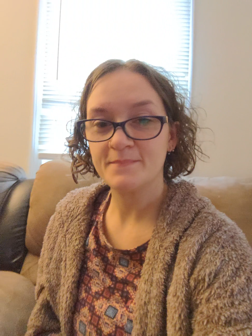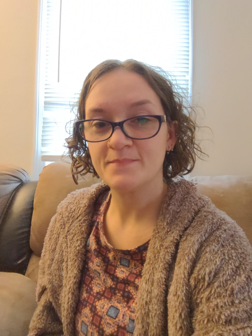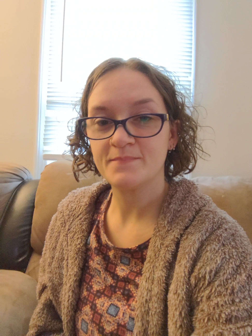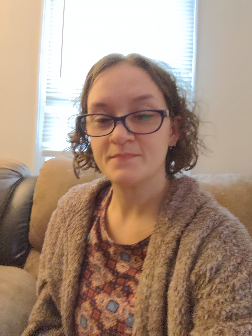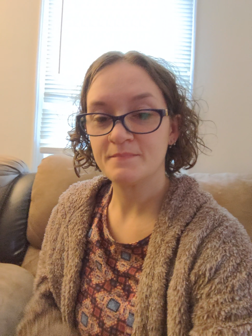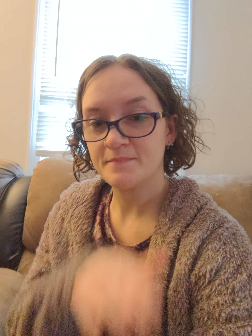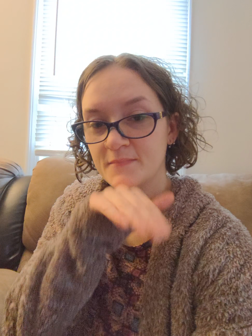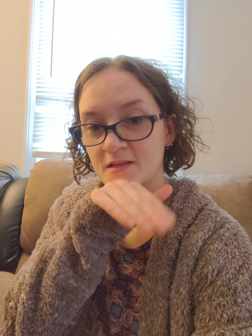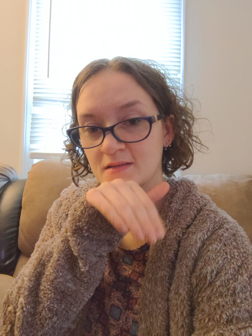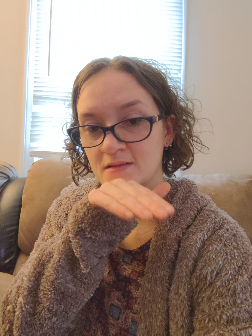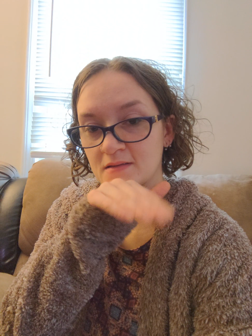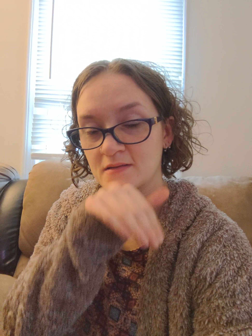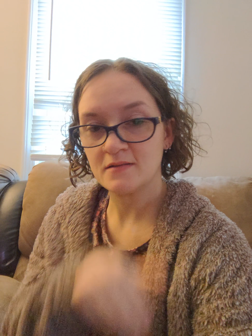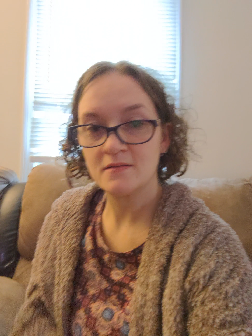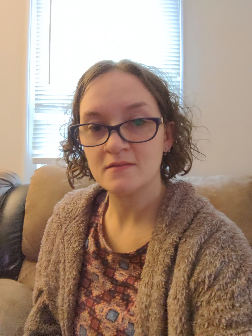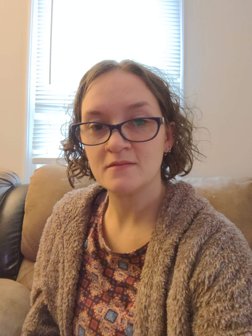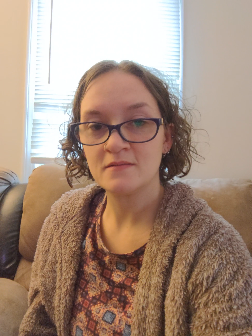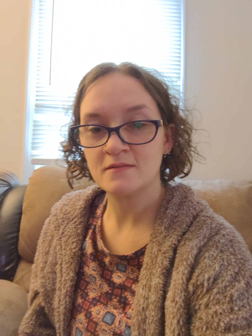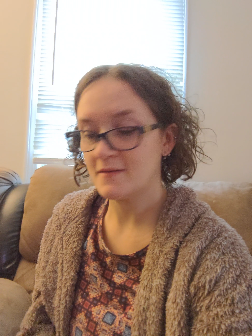pig